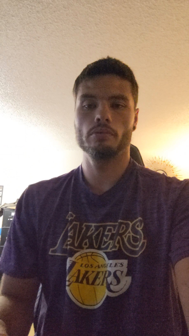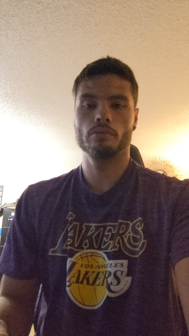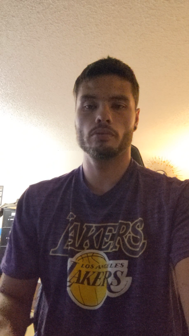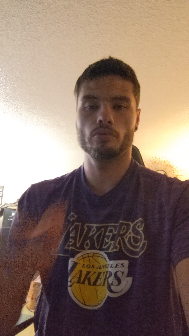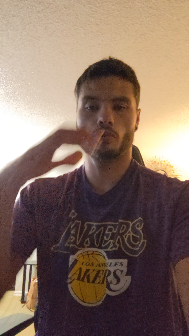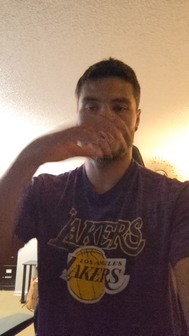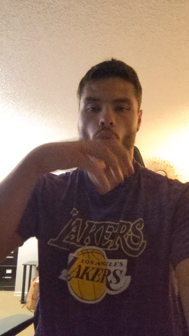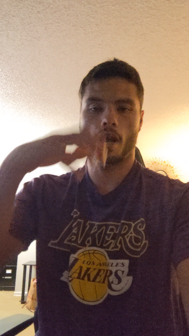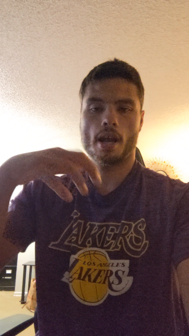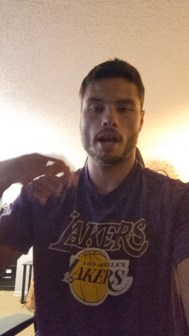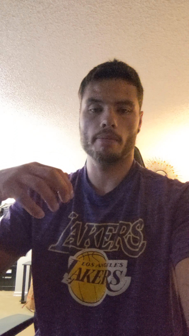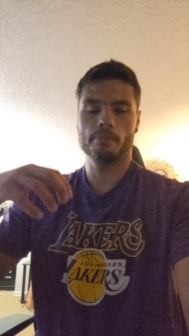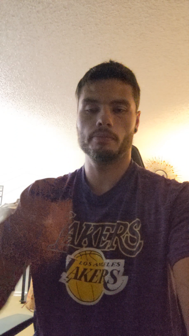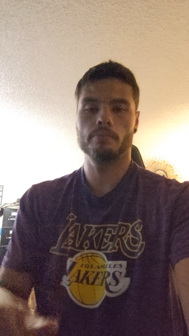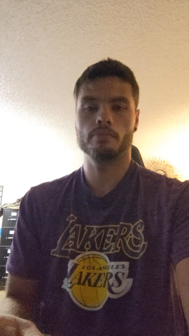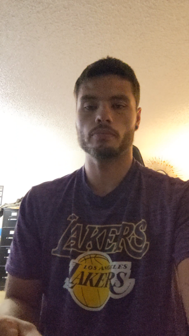grapes